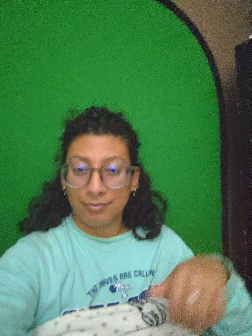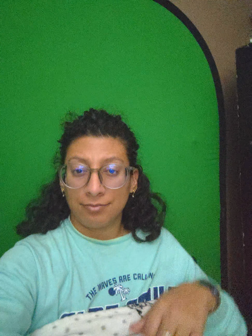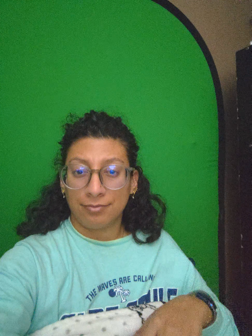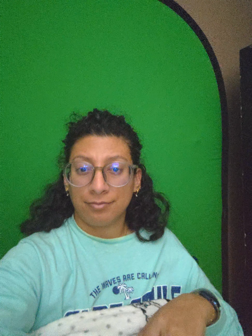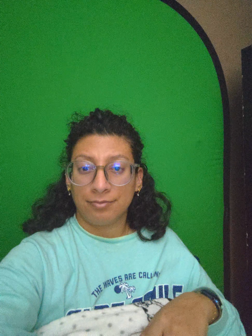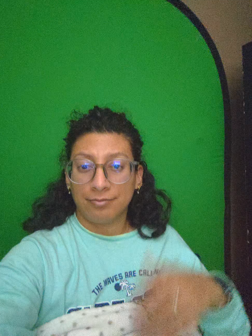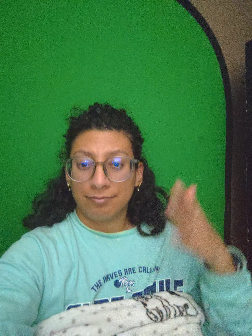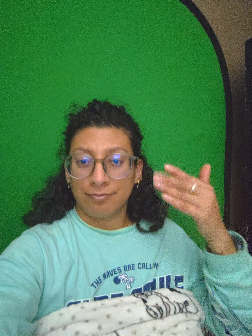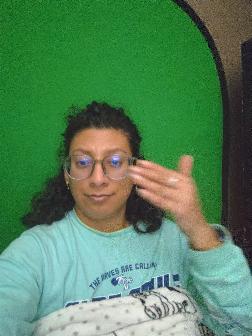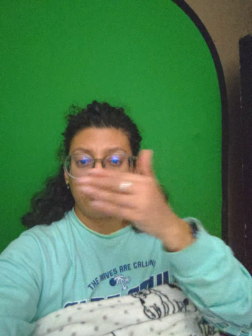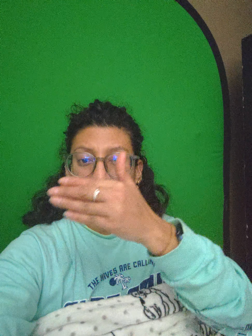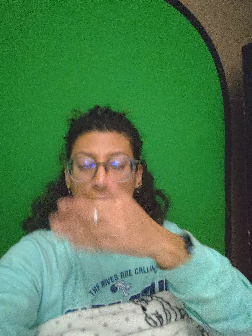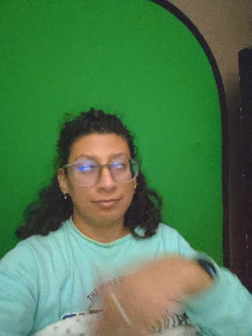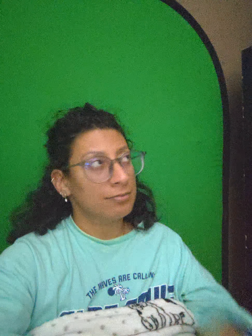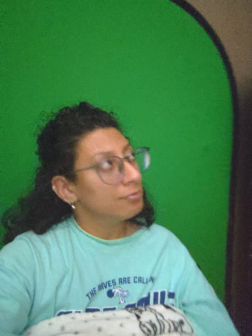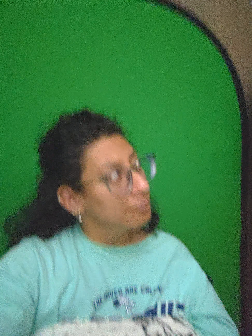flag